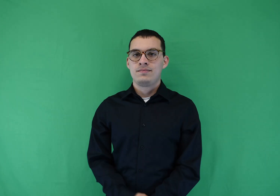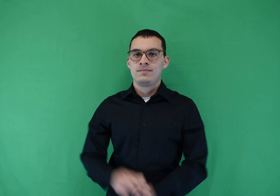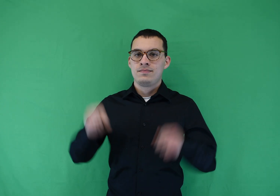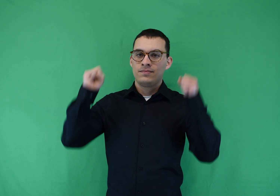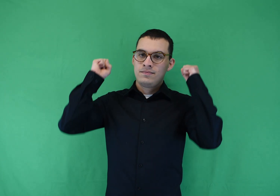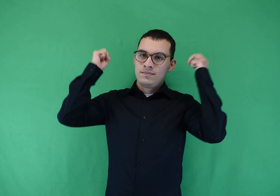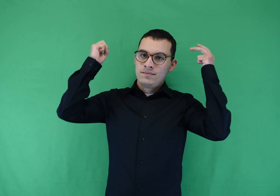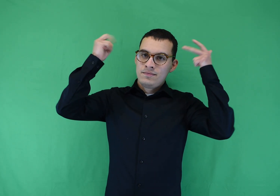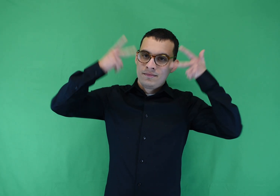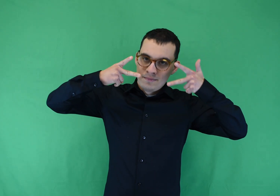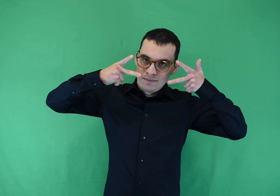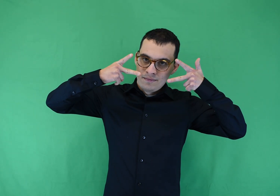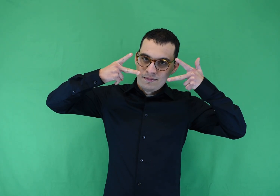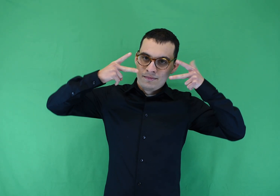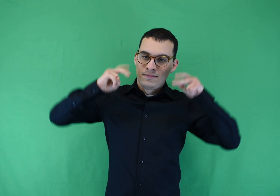nos vemos